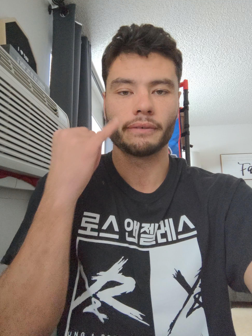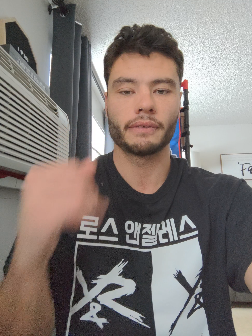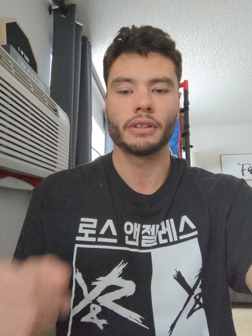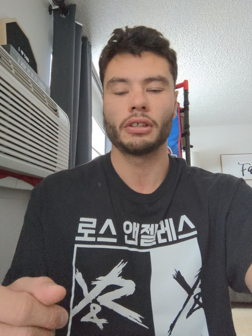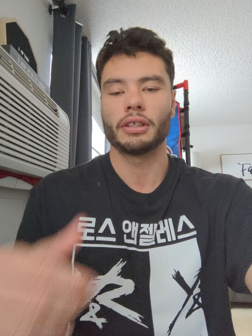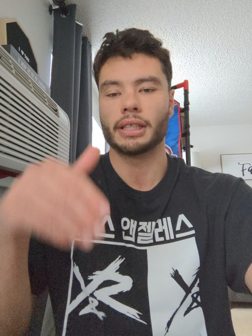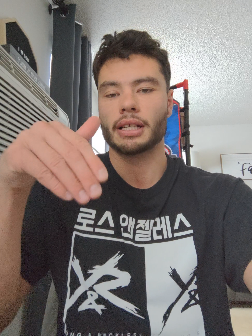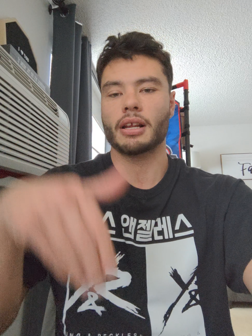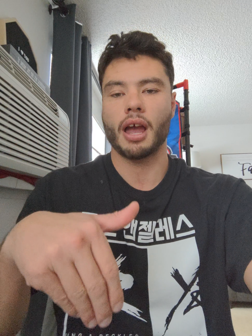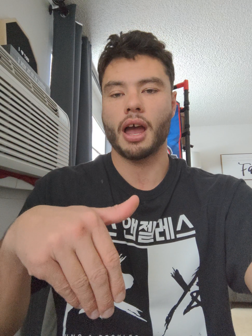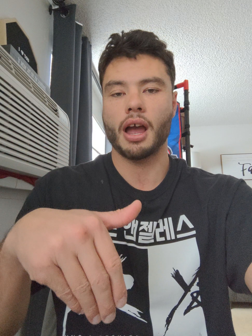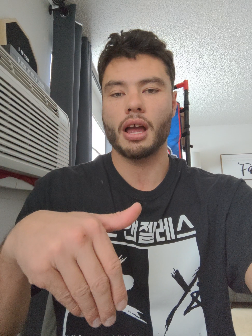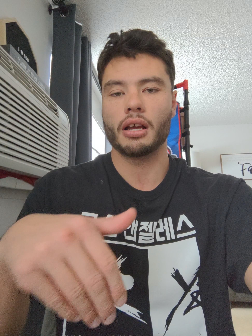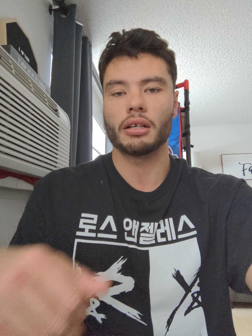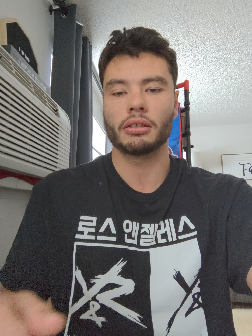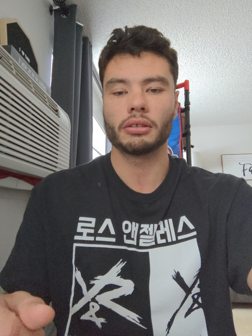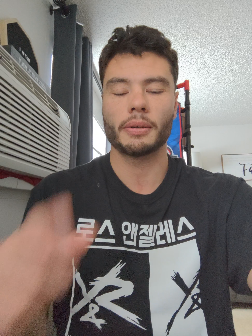night